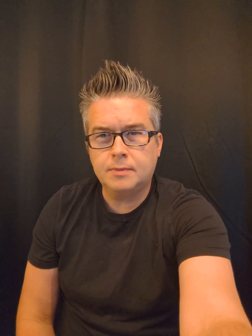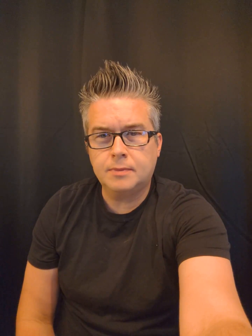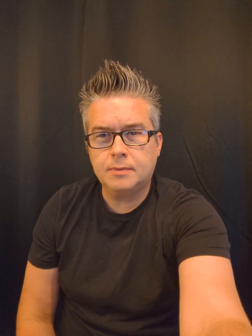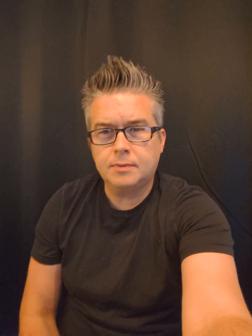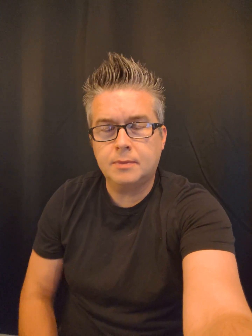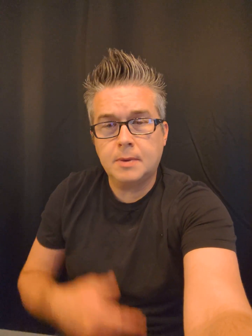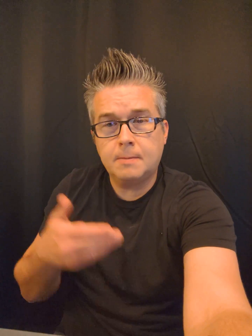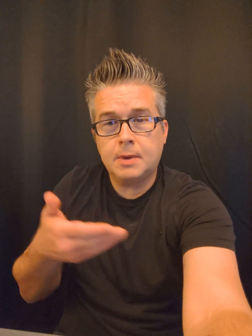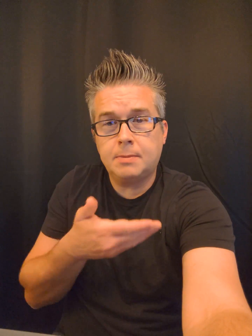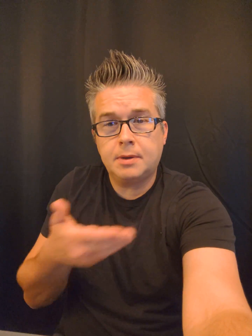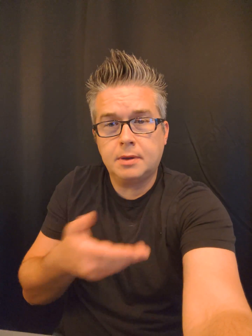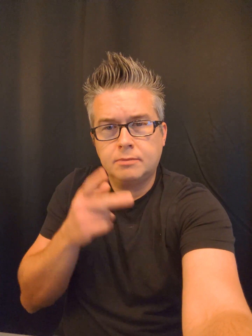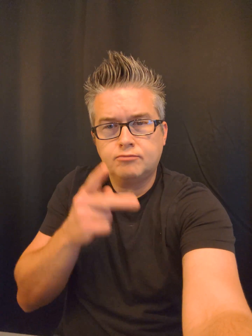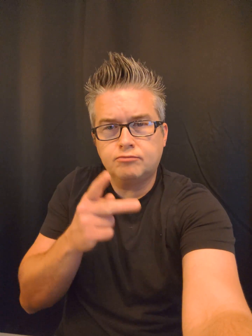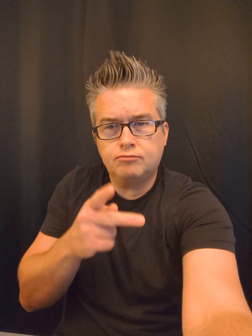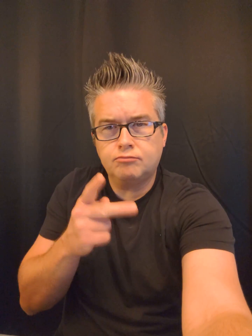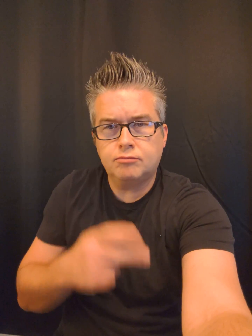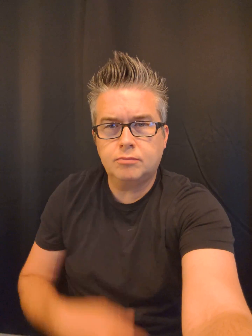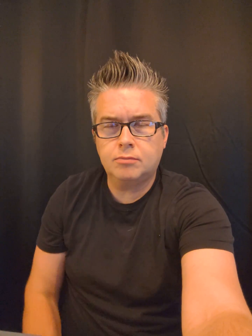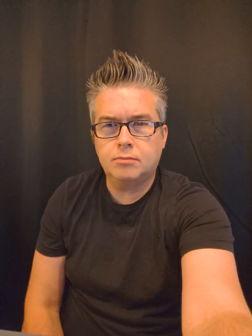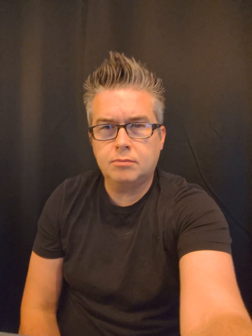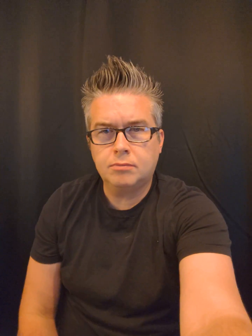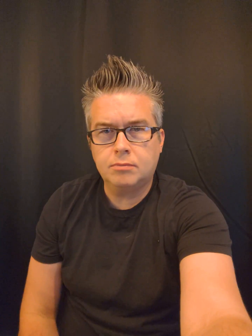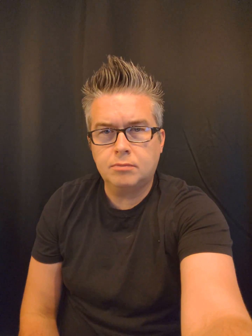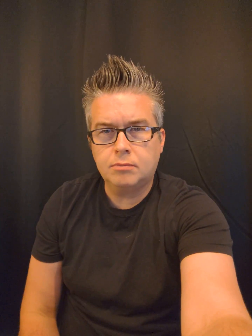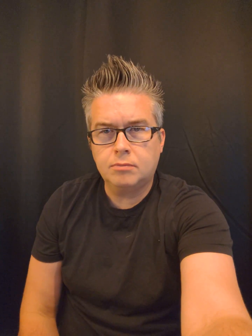babysitter